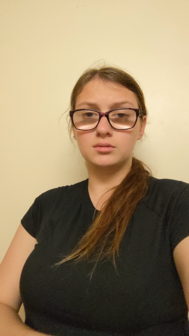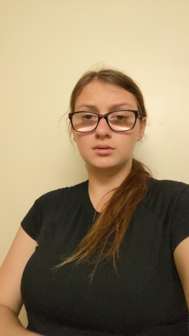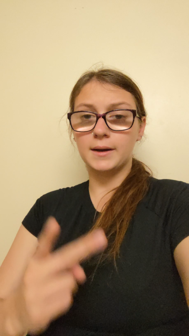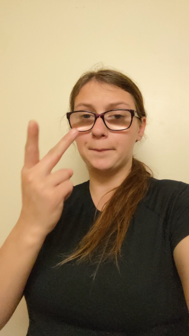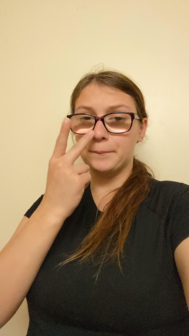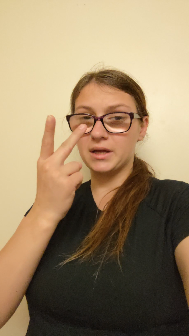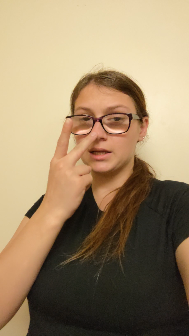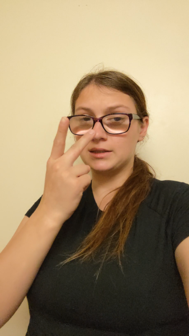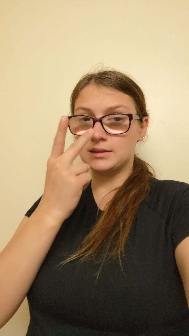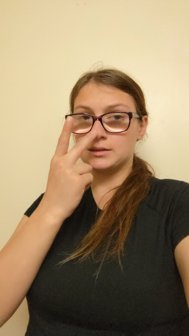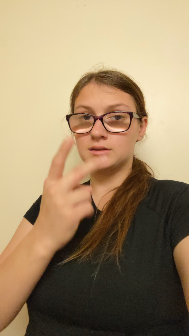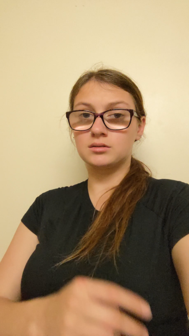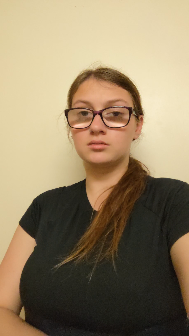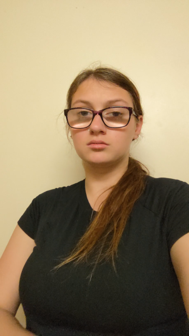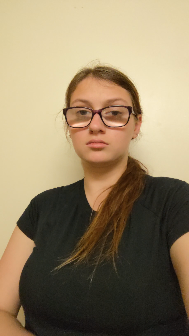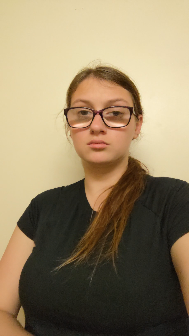penis